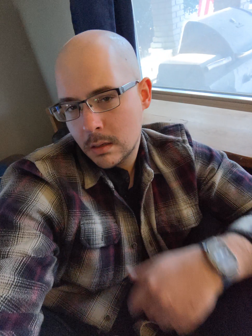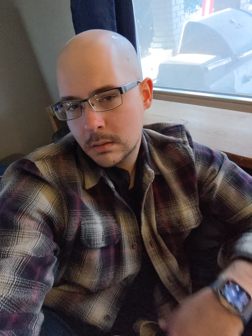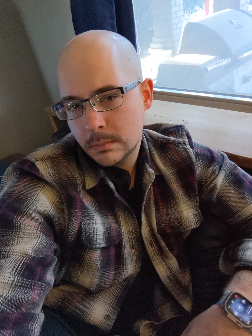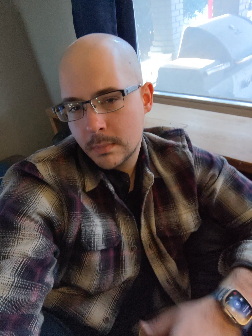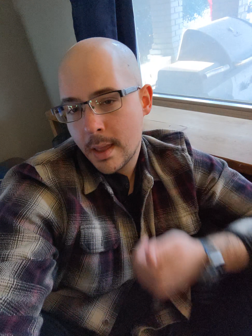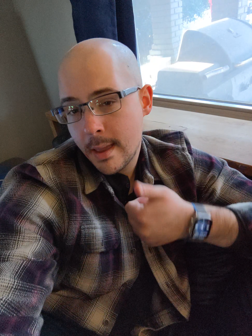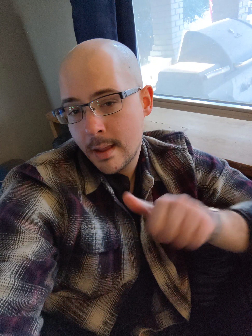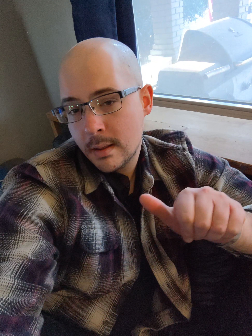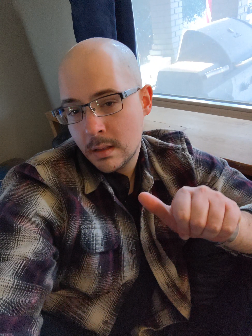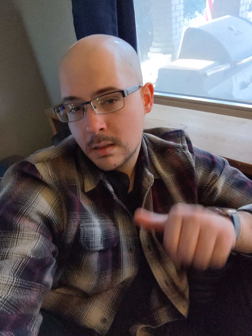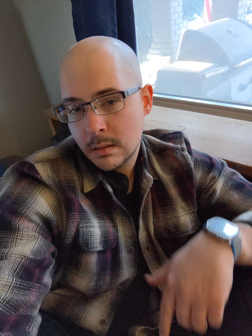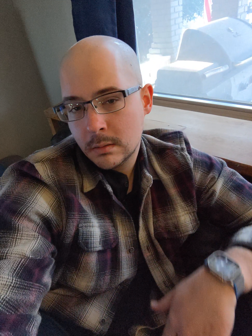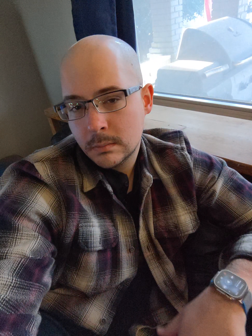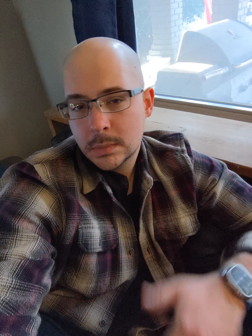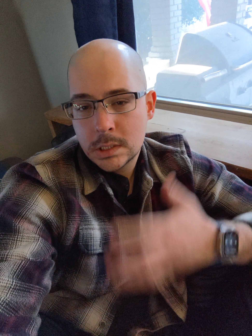any